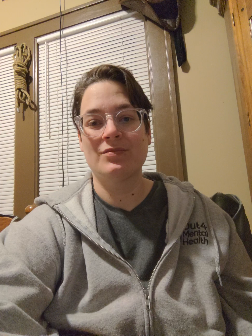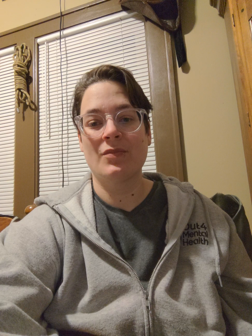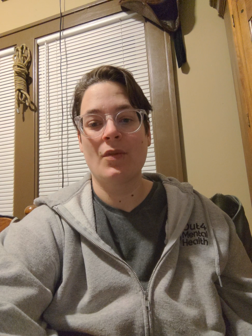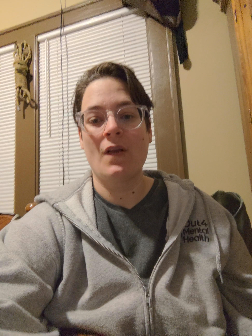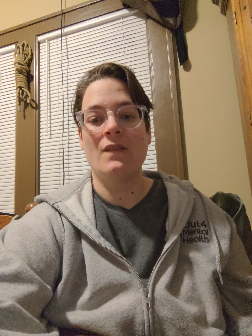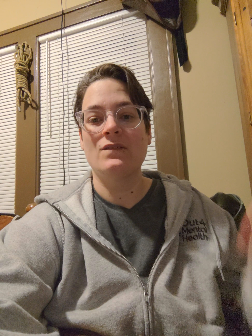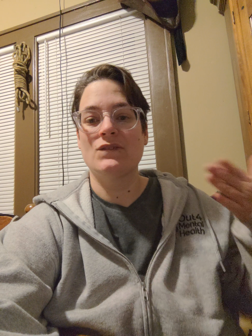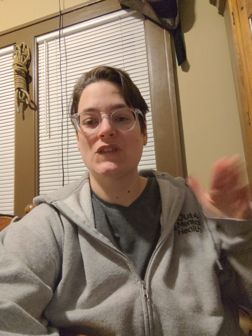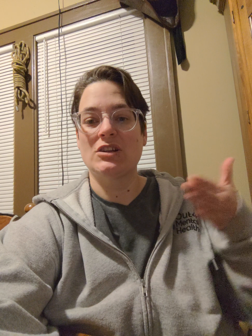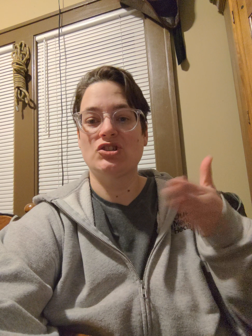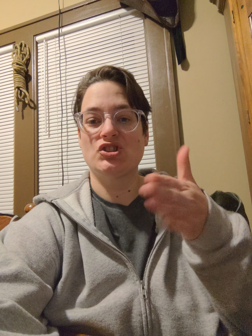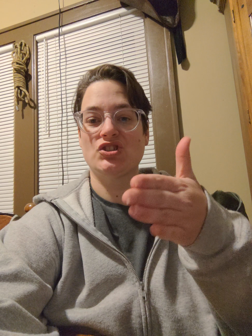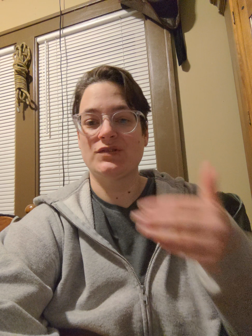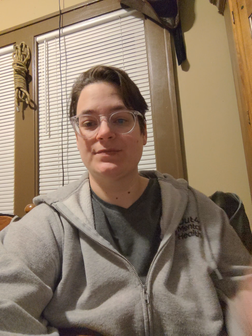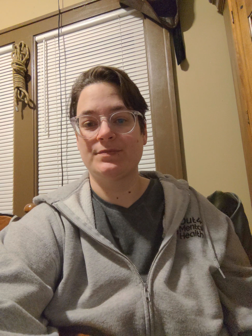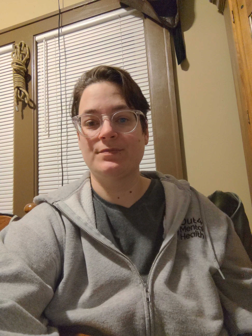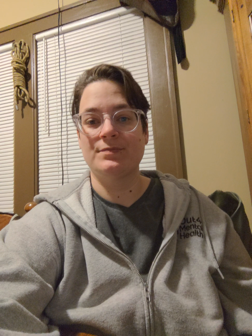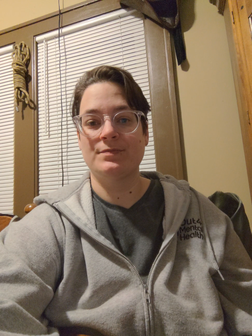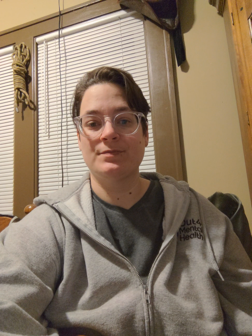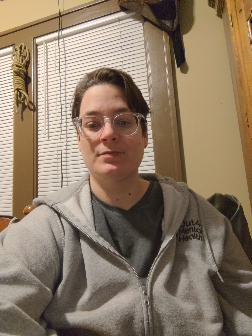fish